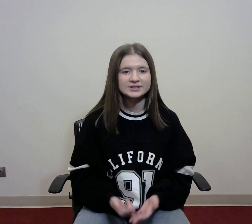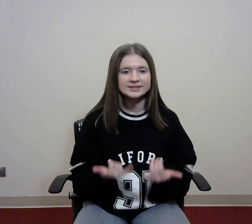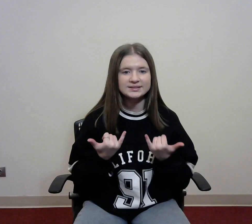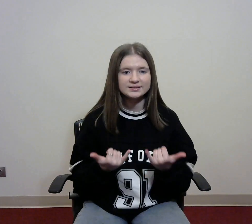indi